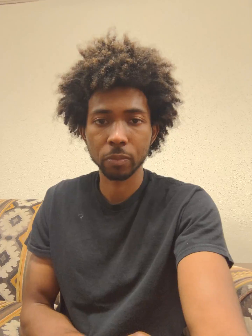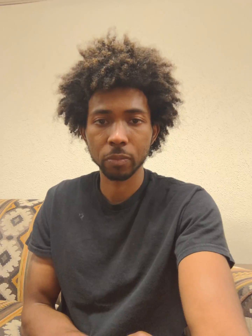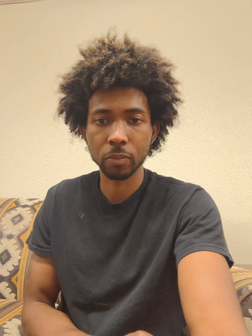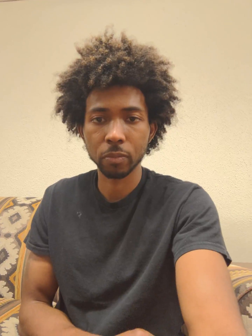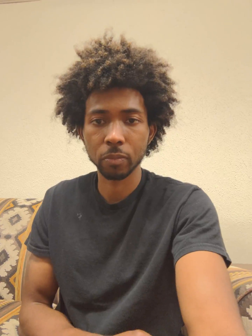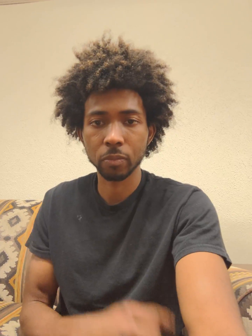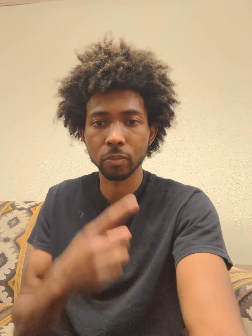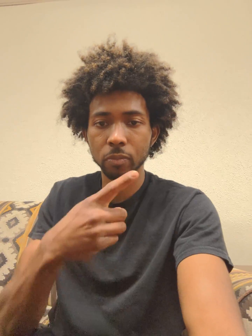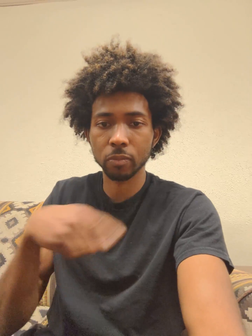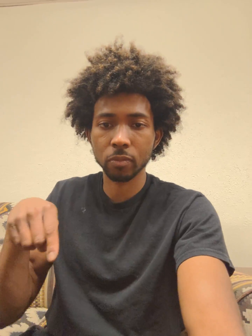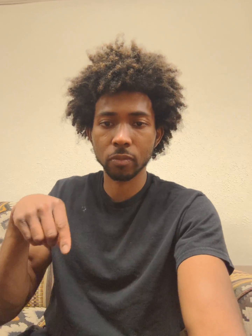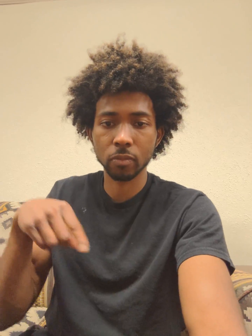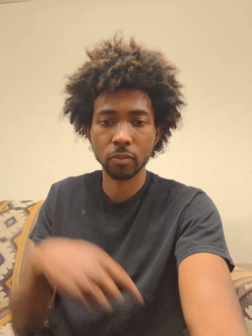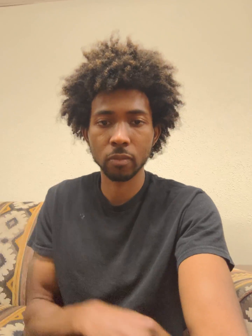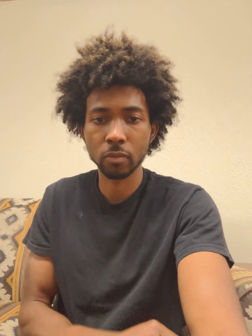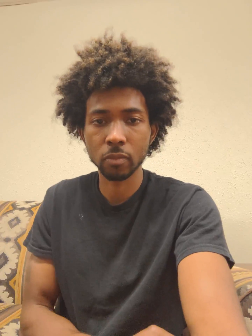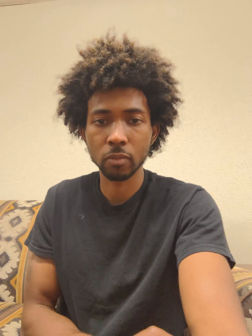cut